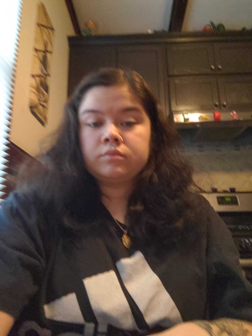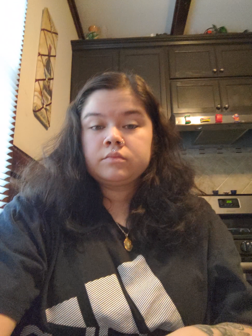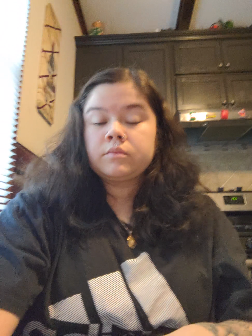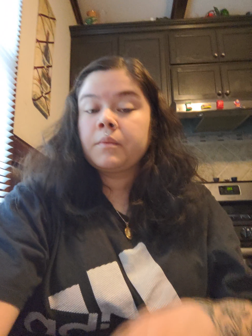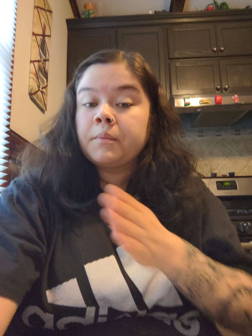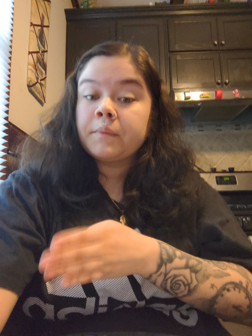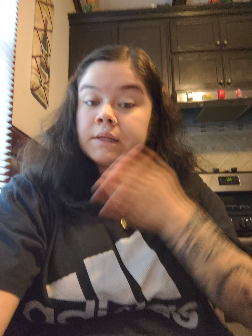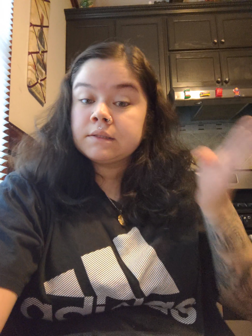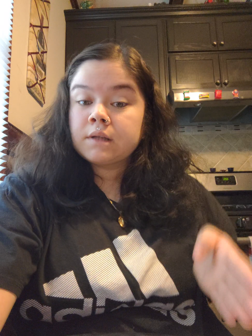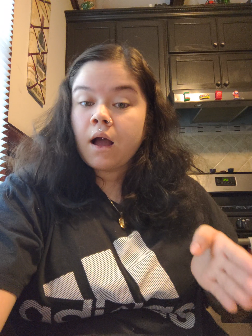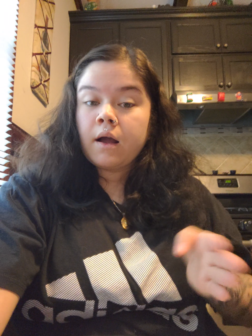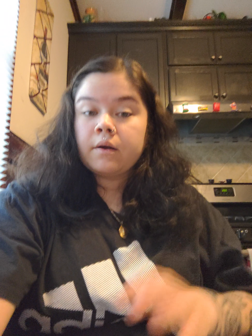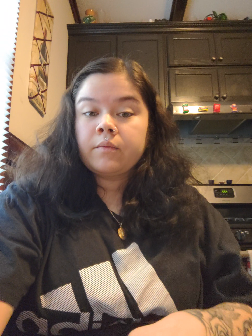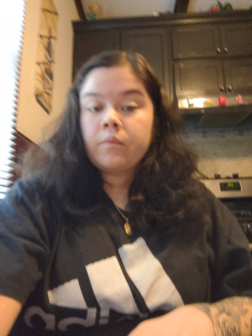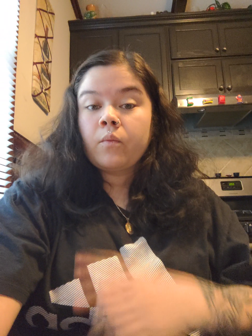beside